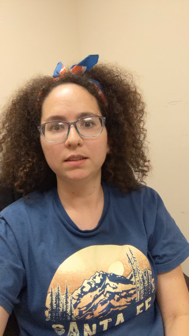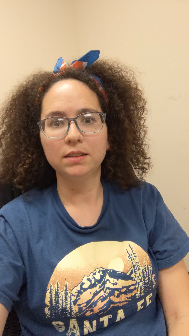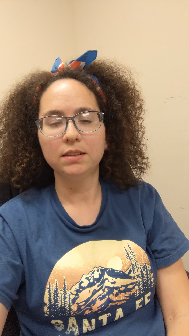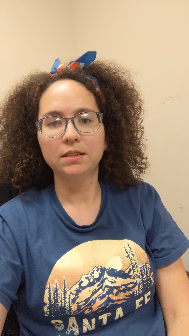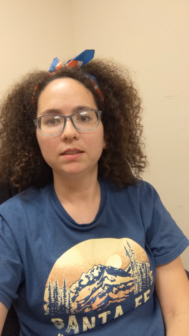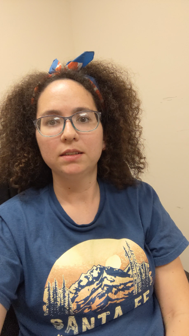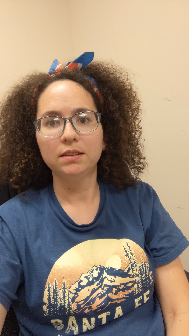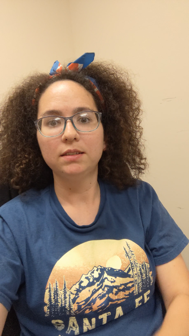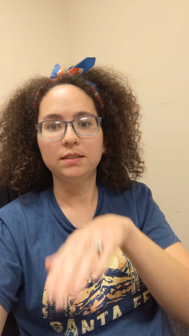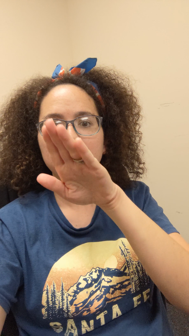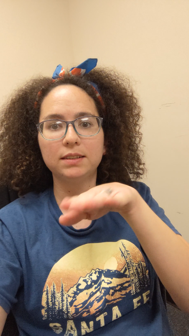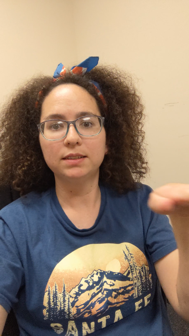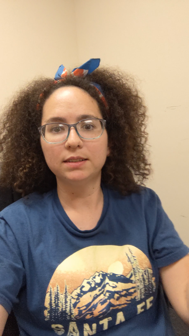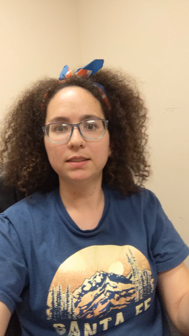children